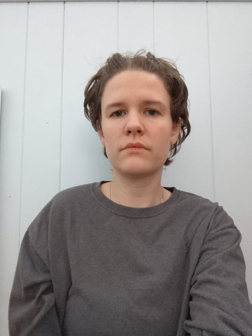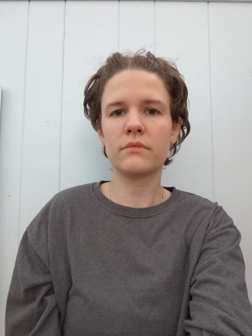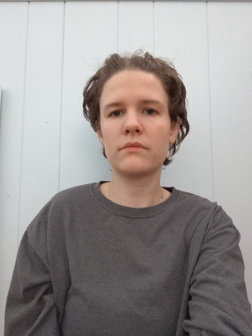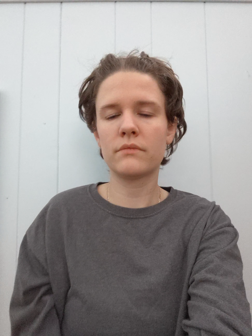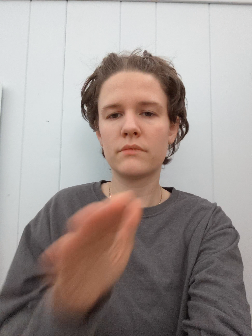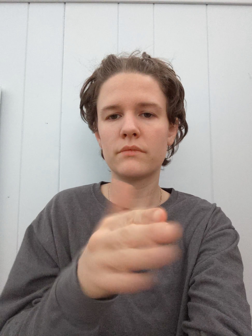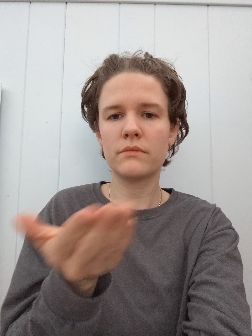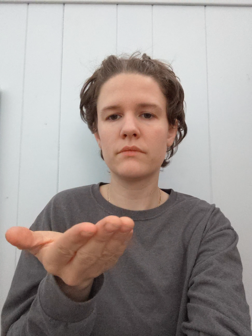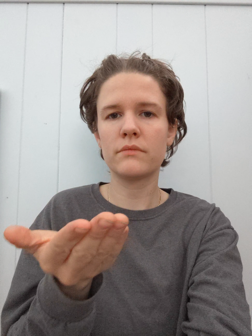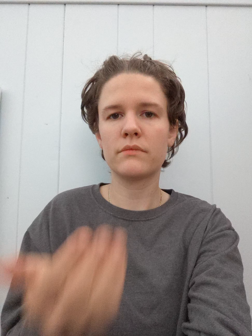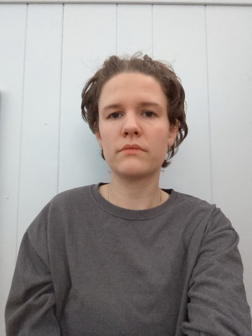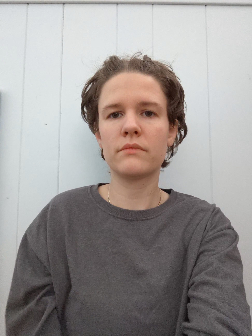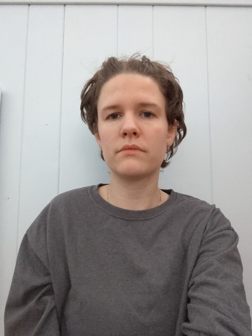book